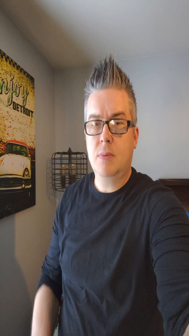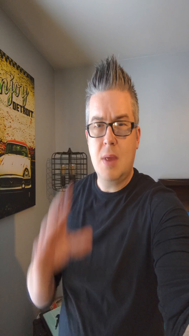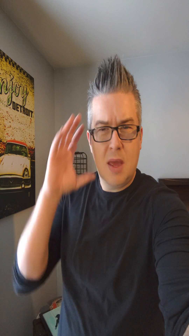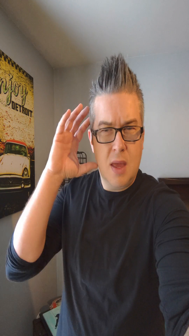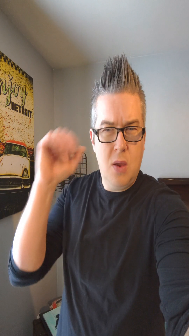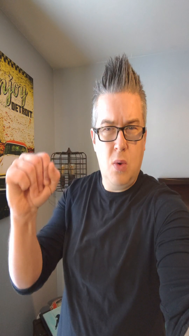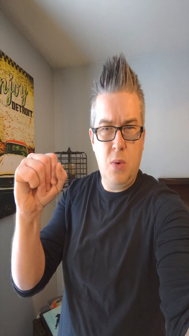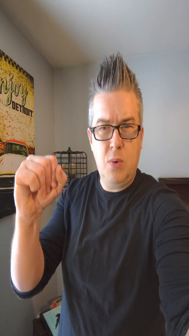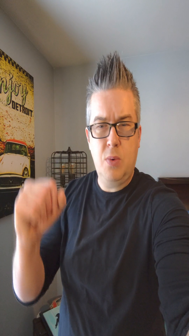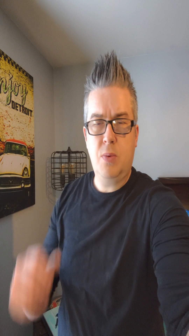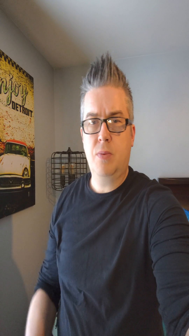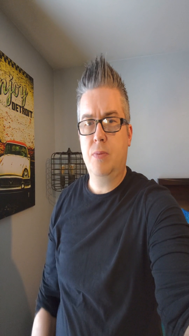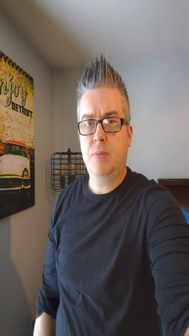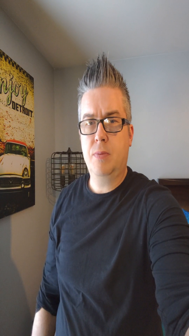loud